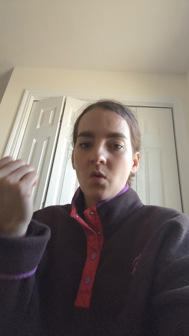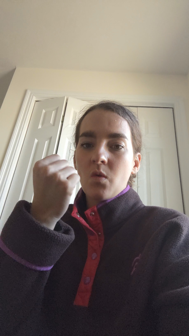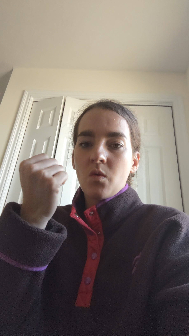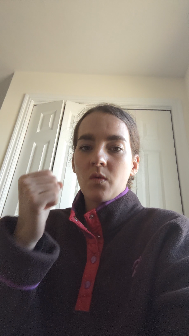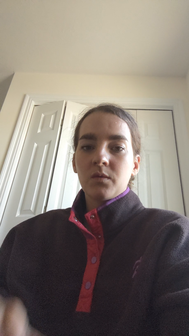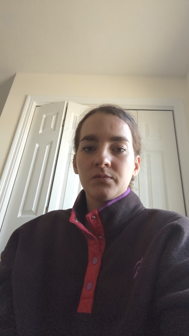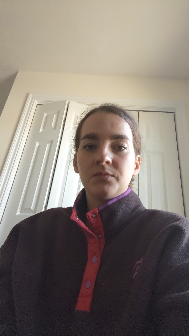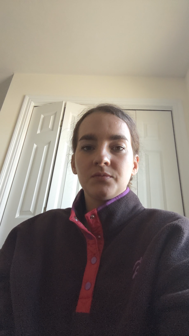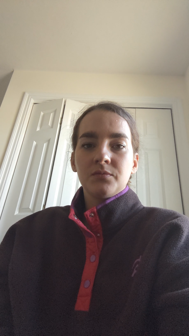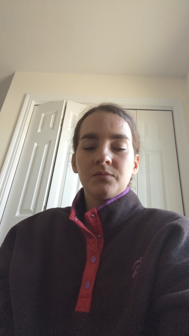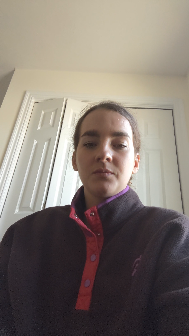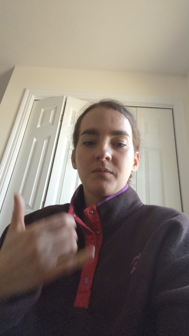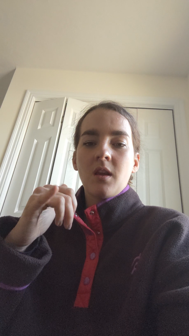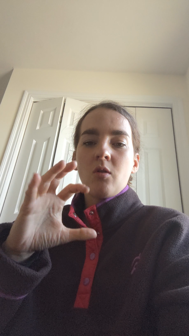play dough